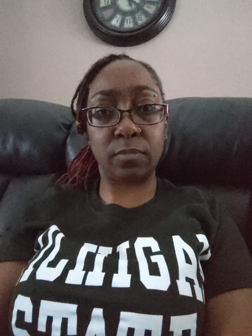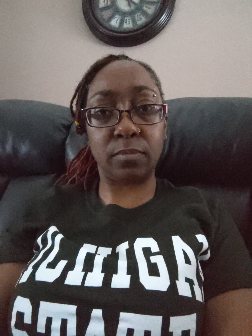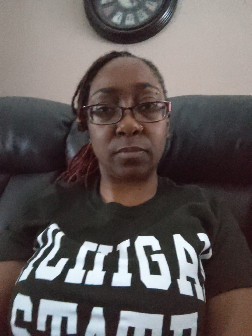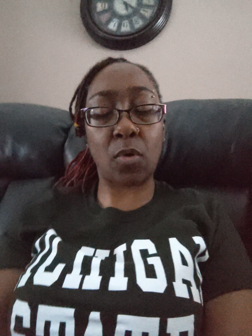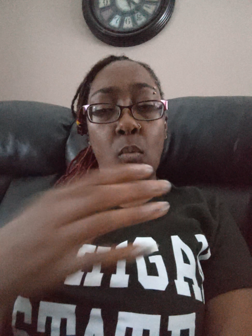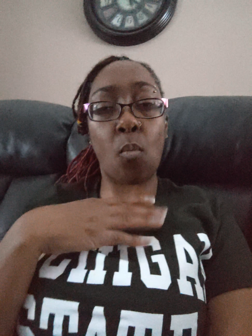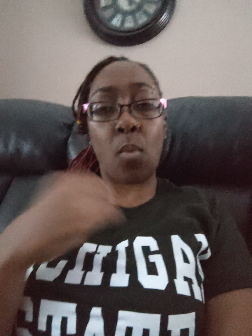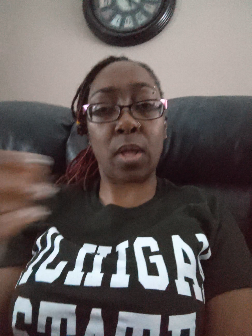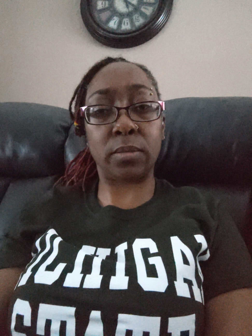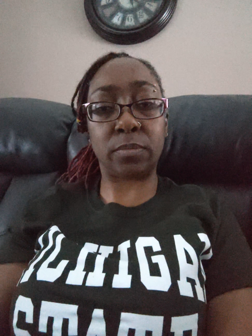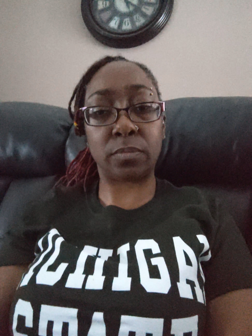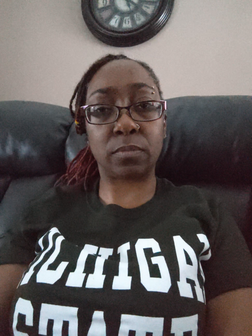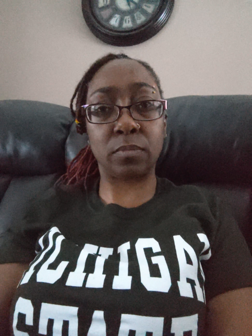white